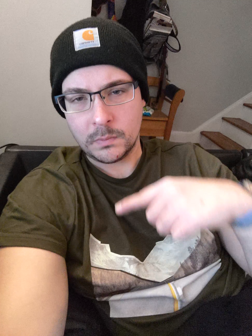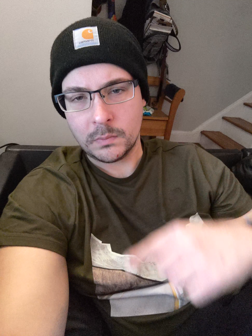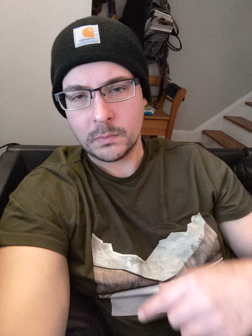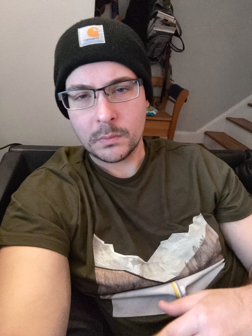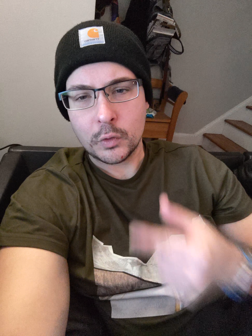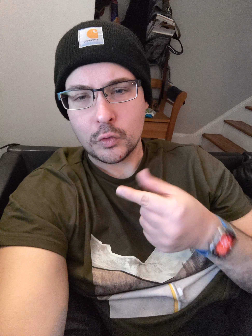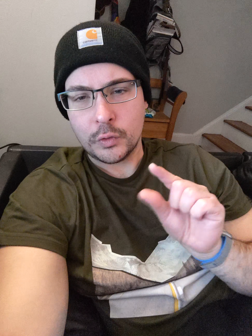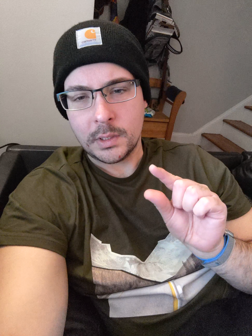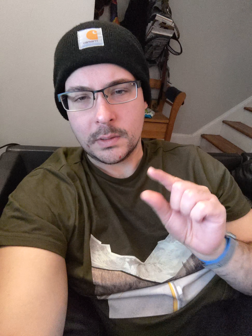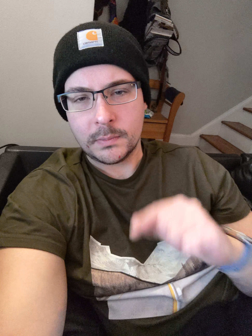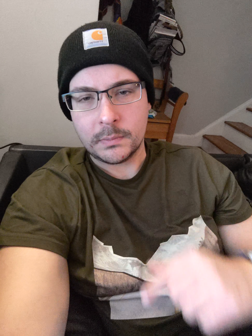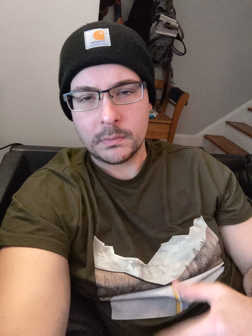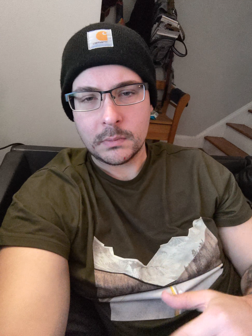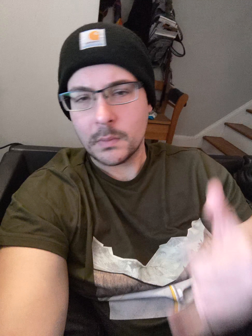green